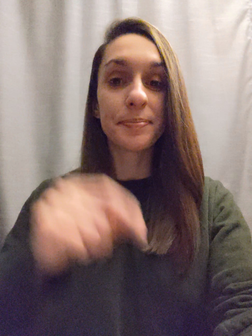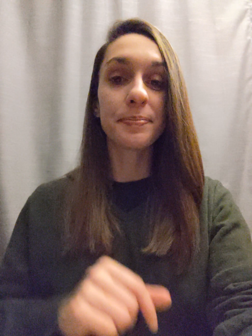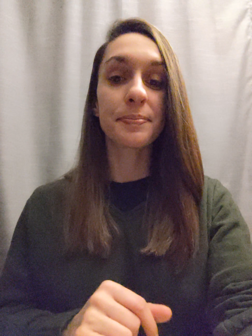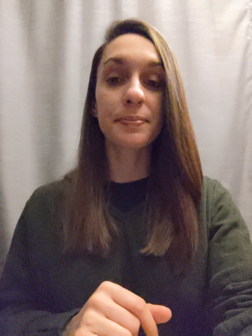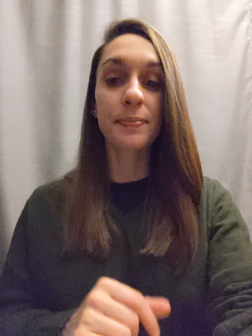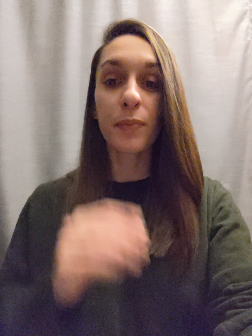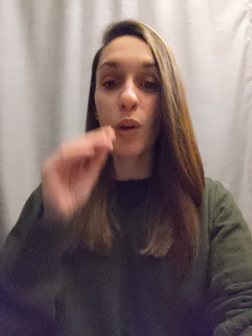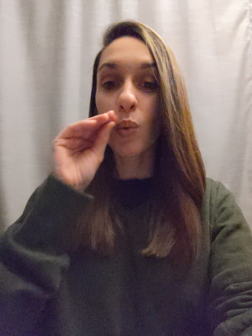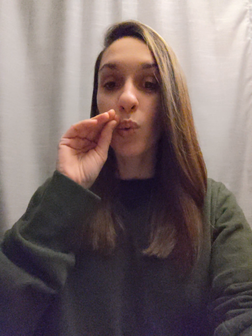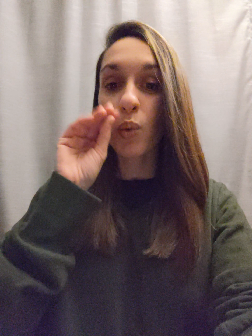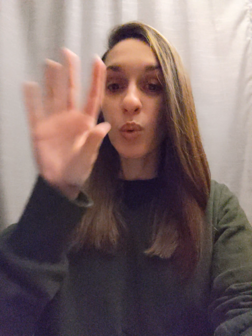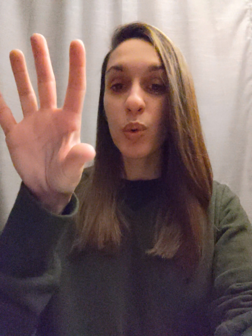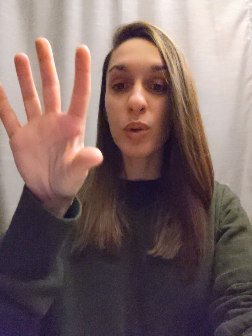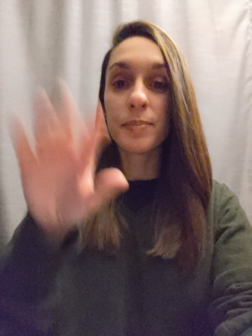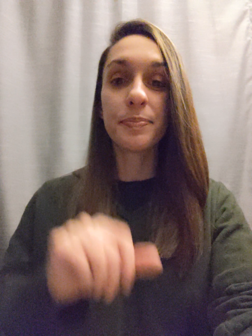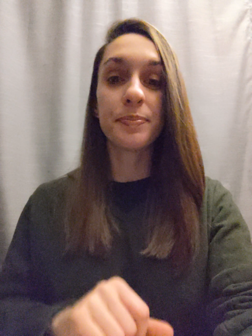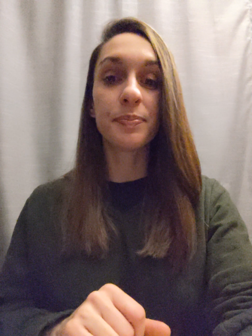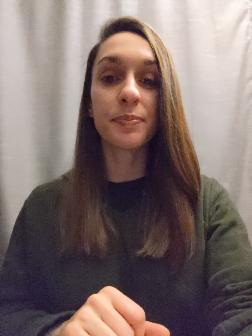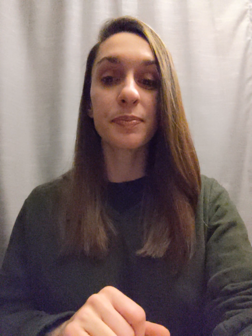blow